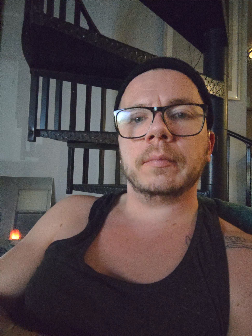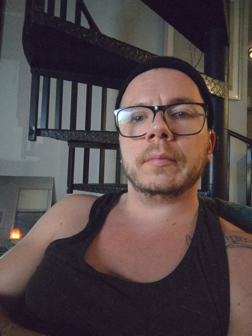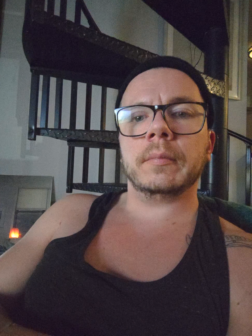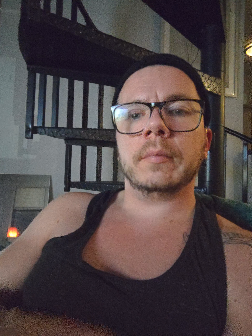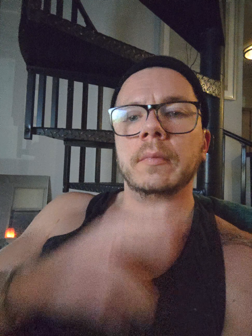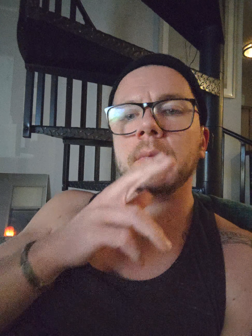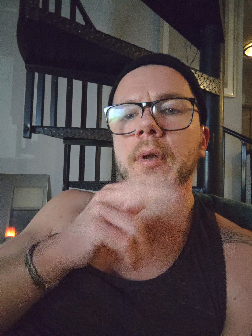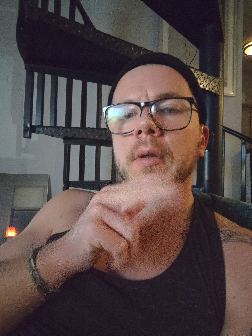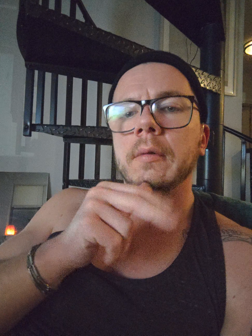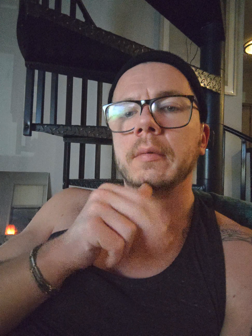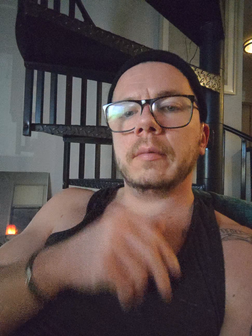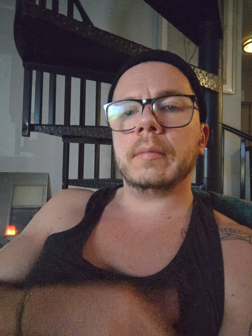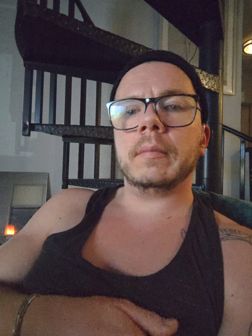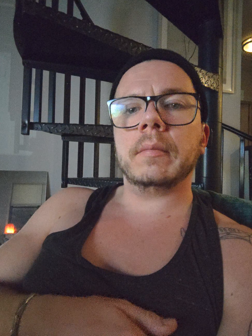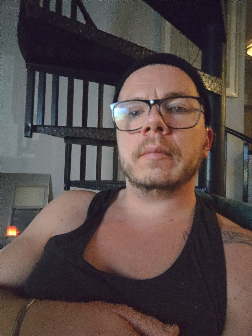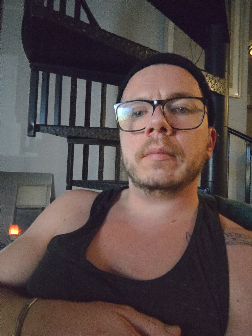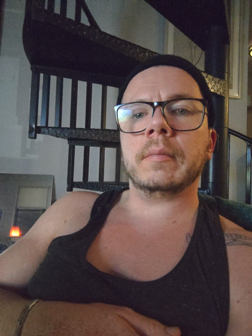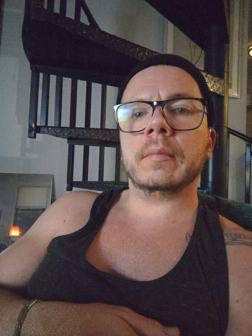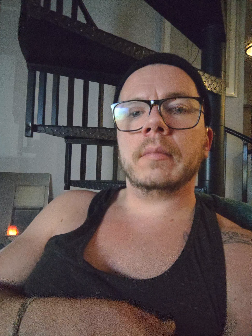hen